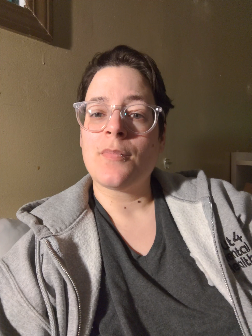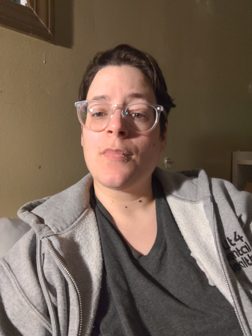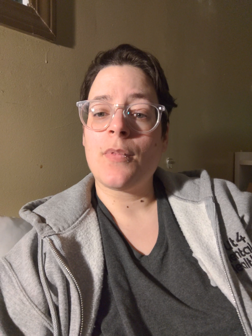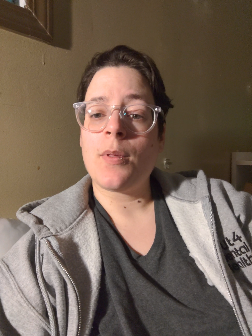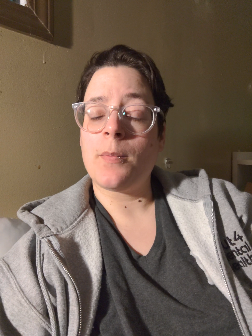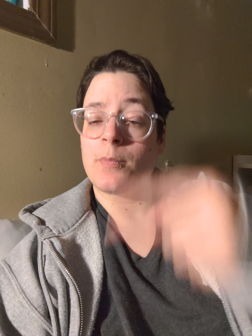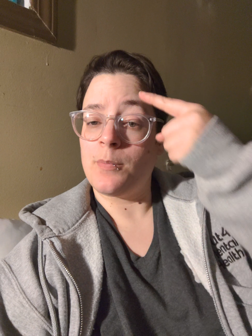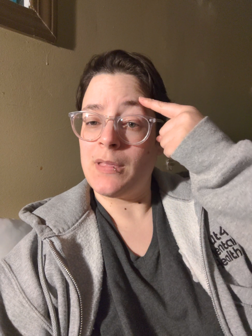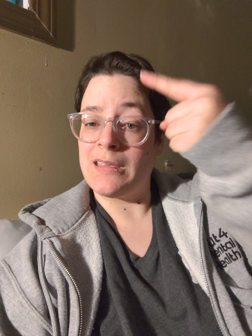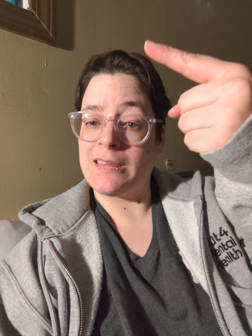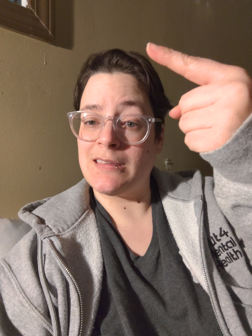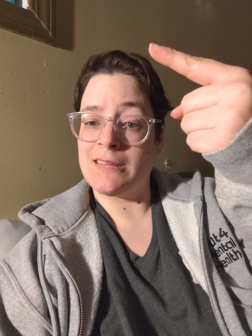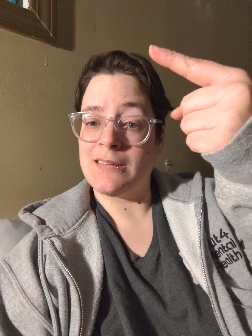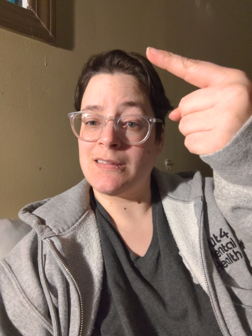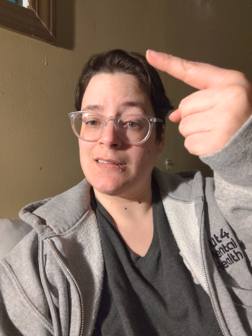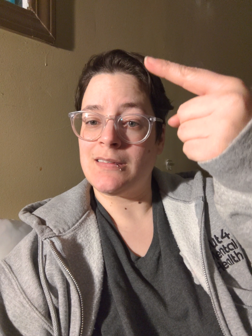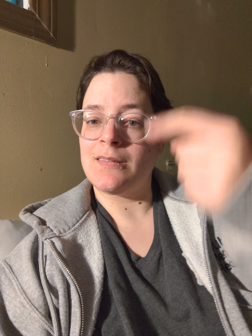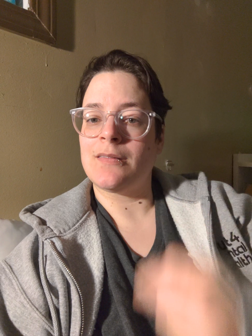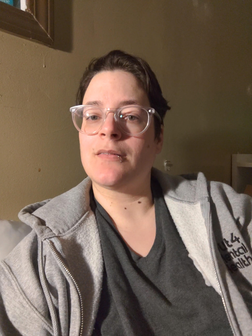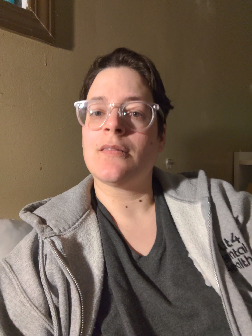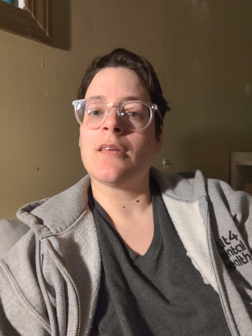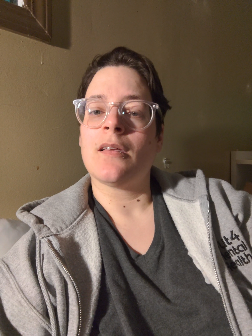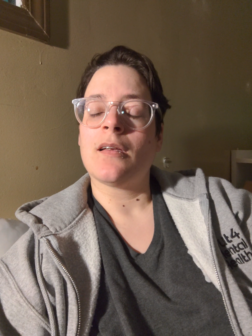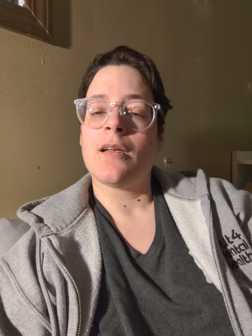penny